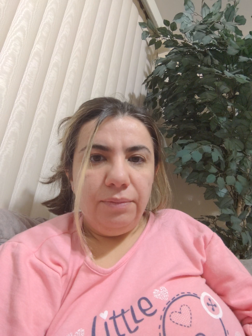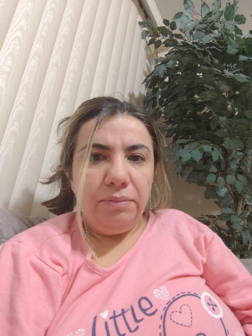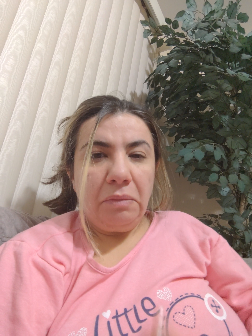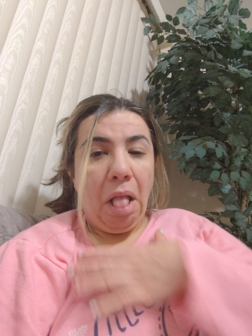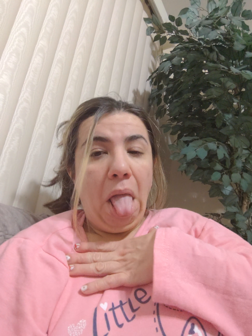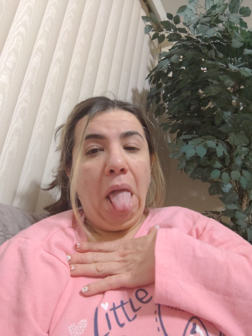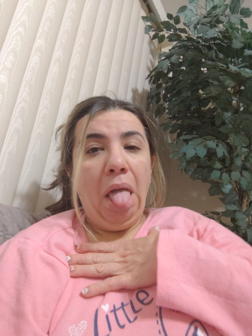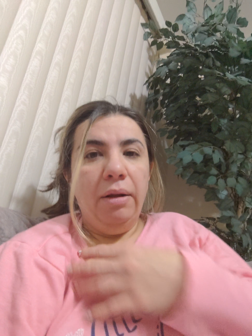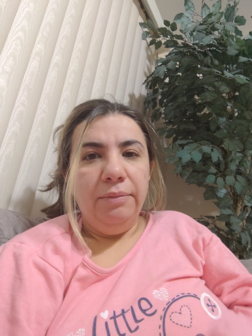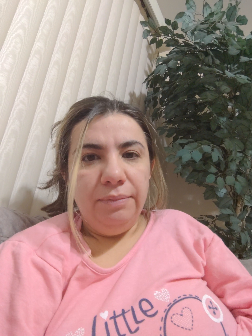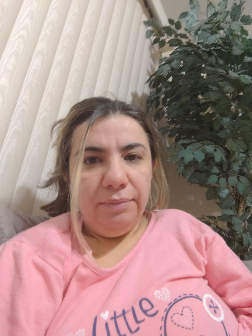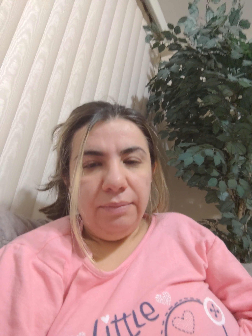yucky